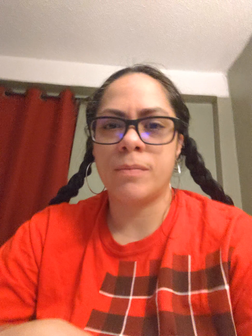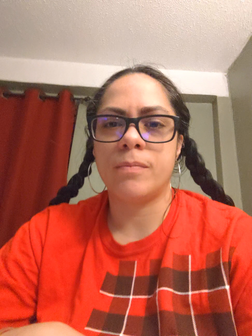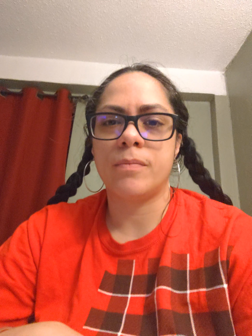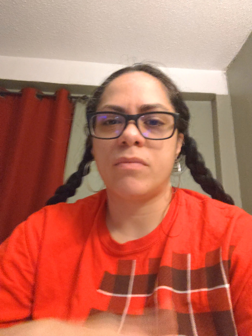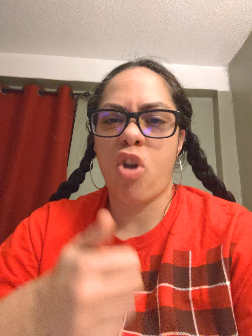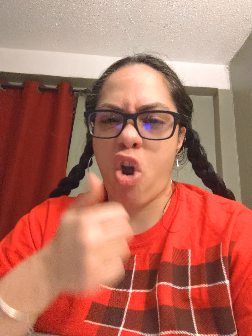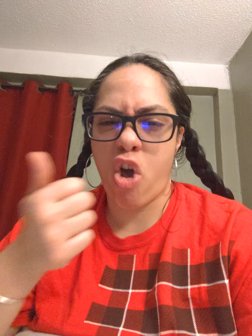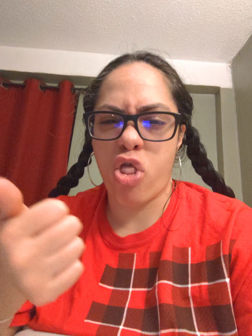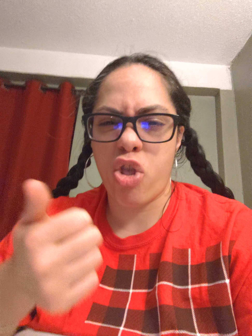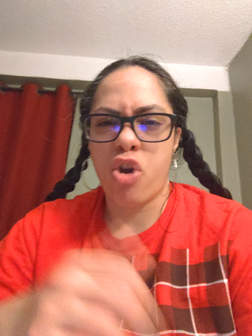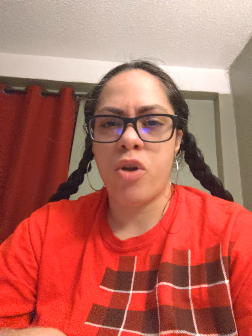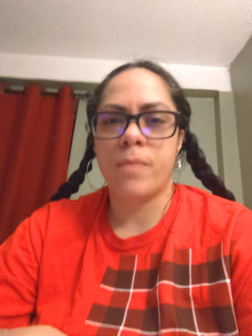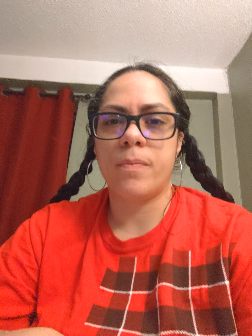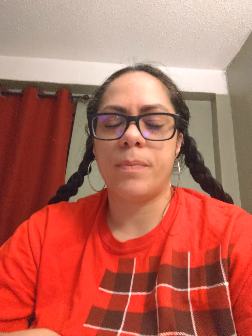another